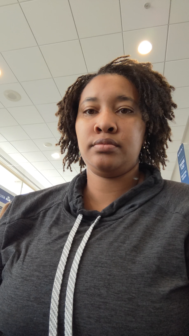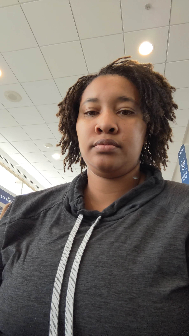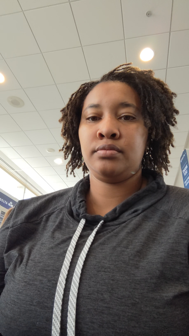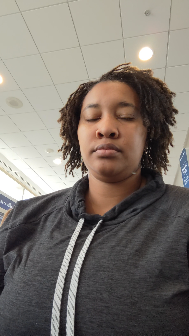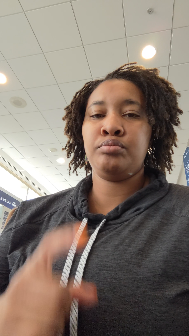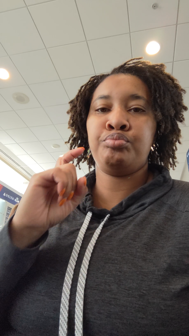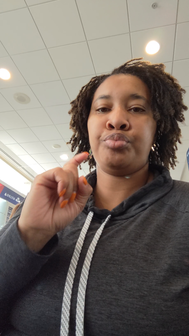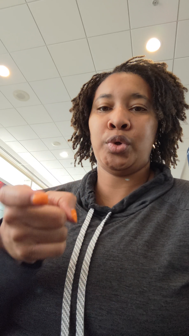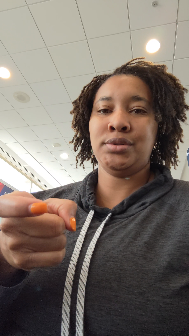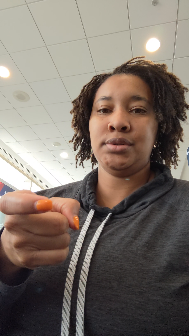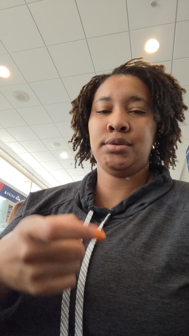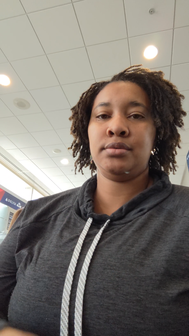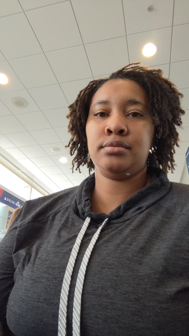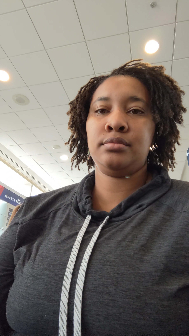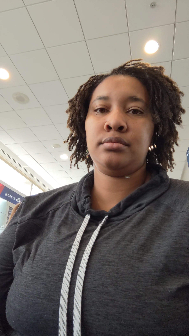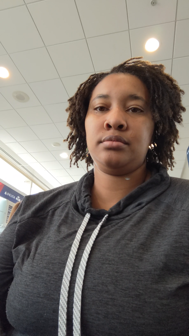present